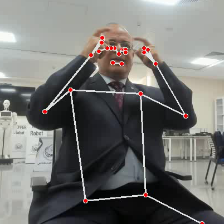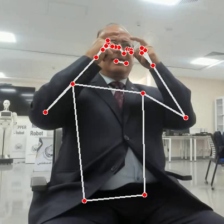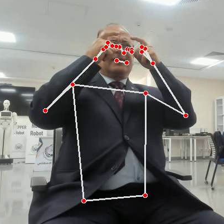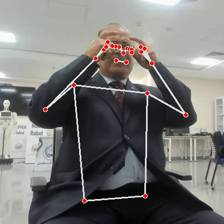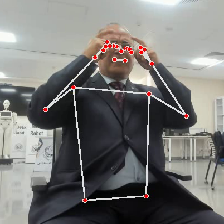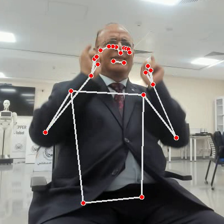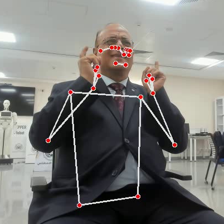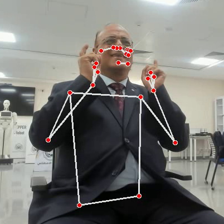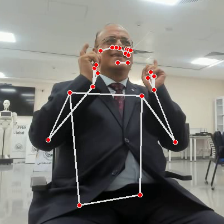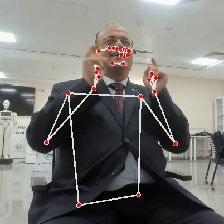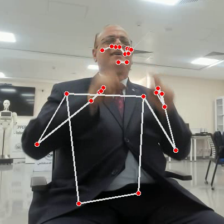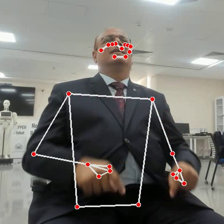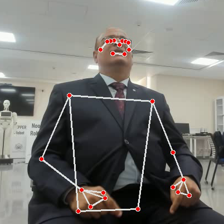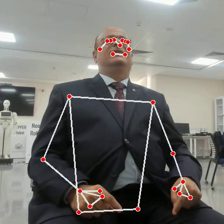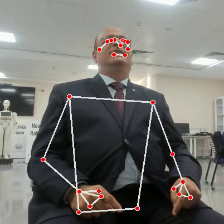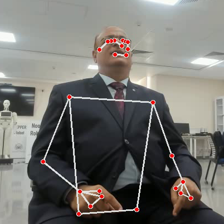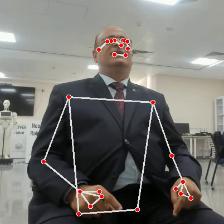efrdha